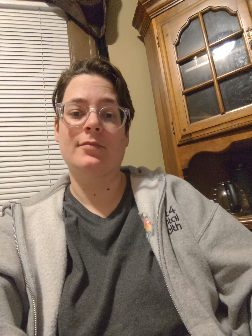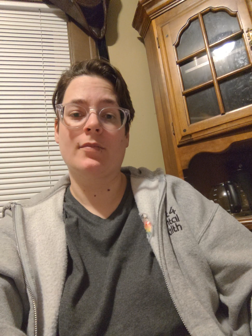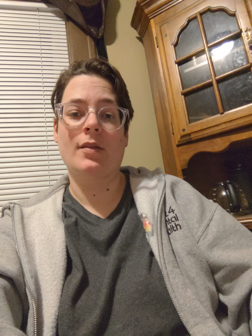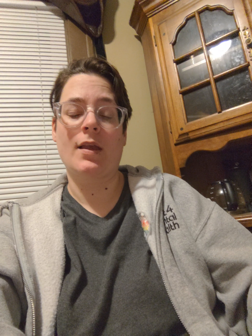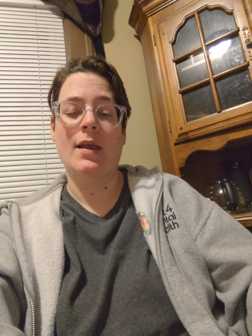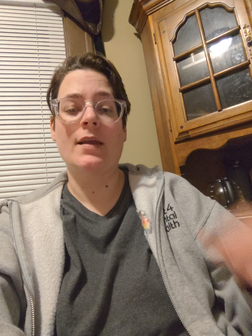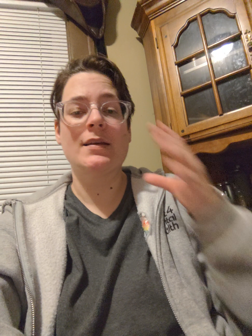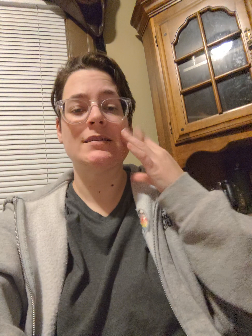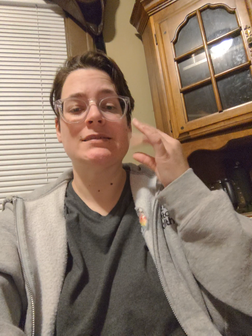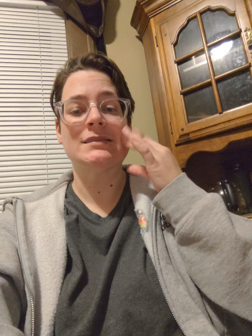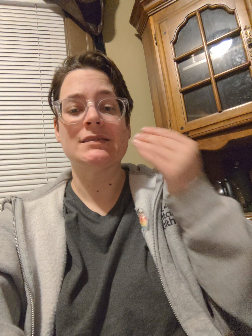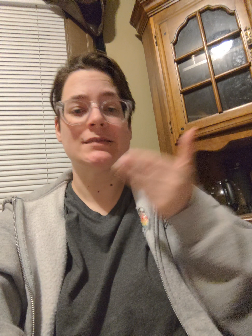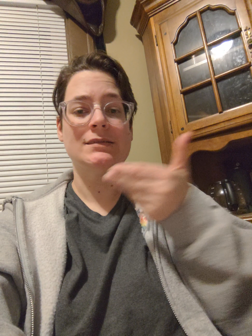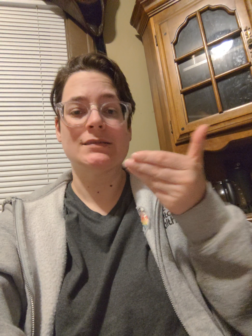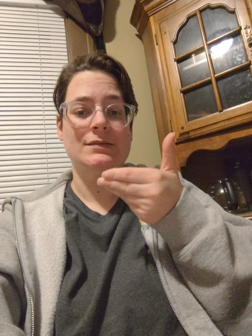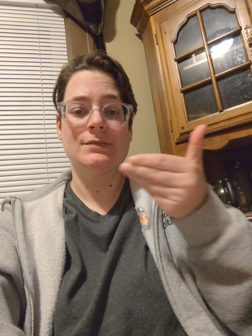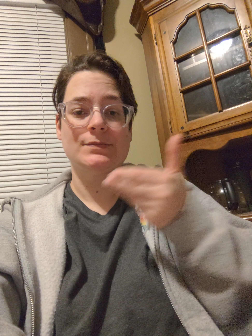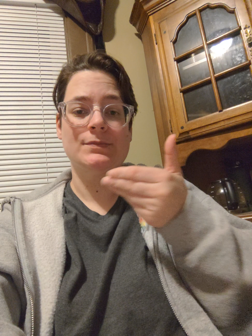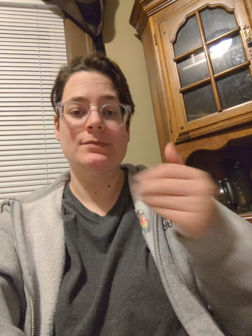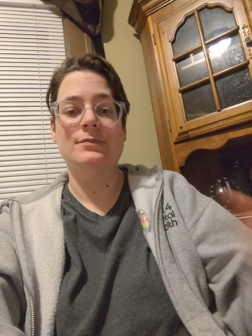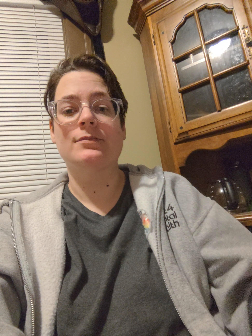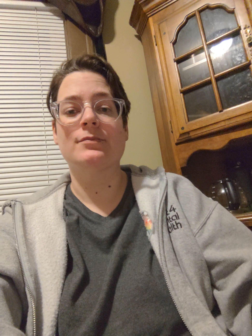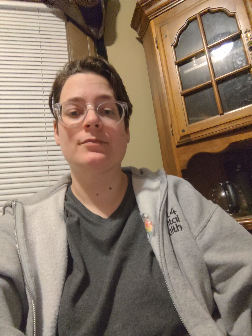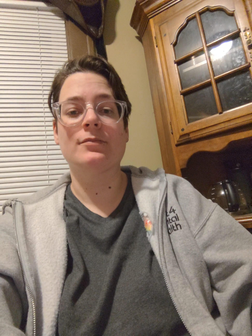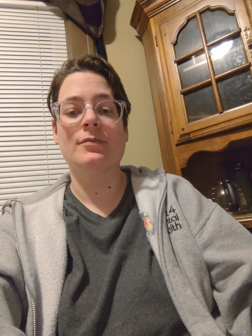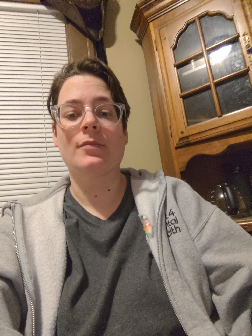kitty